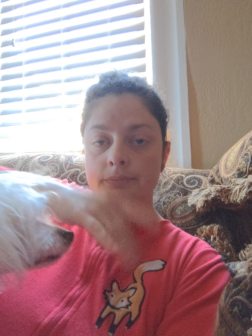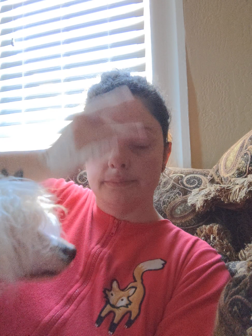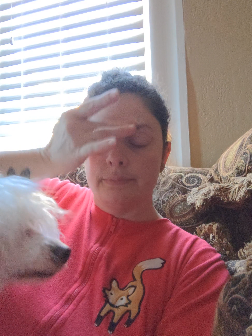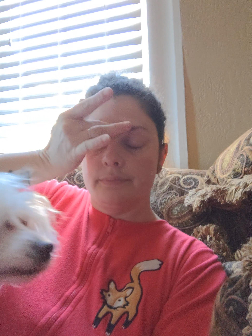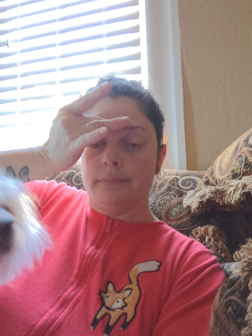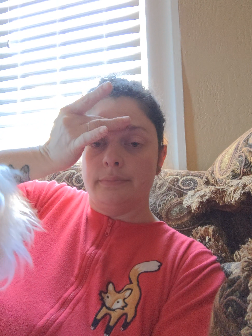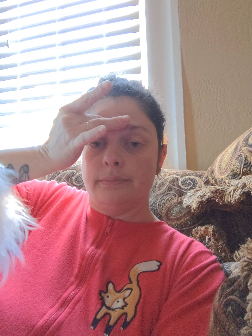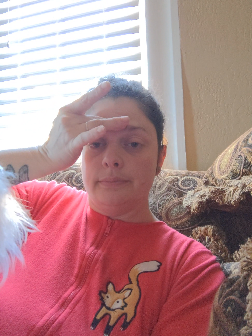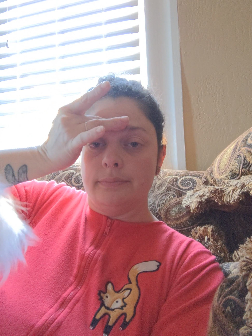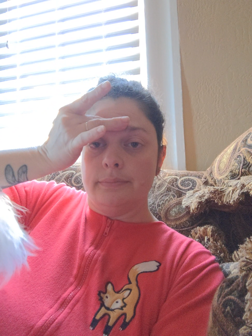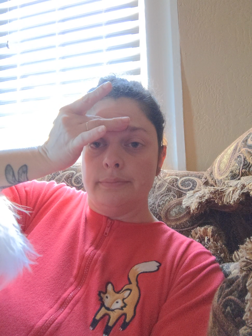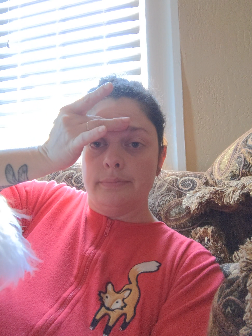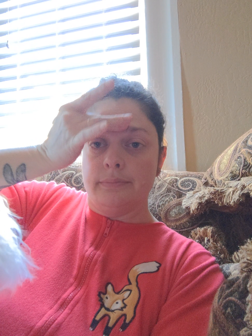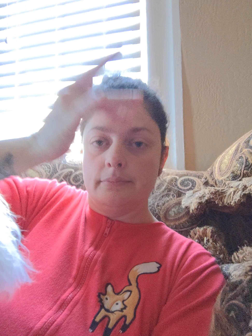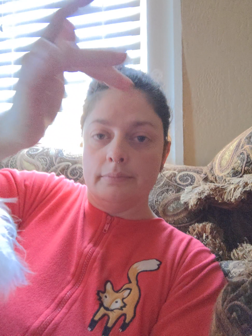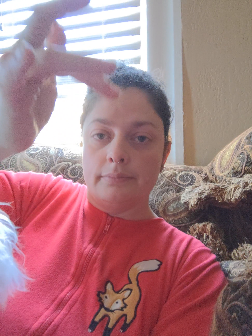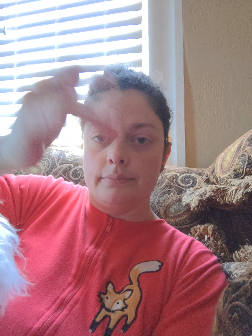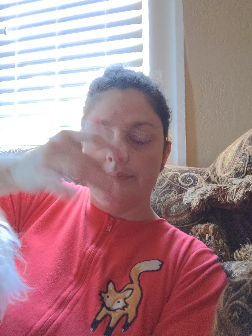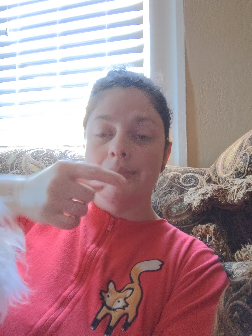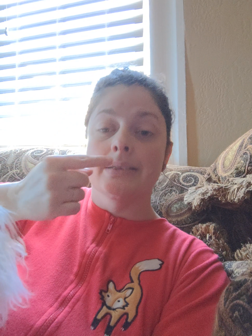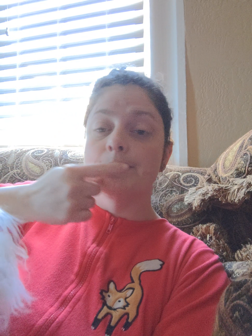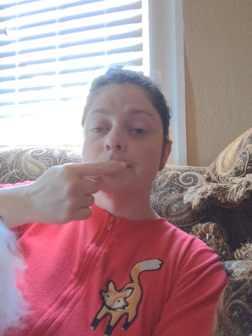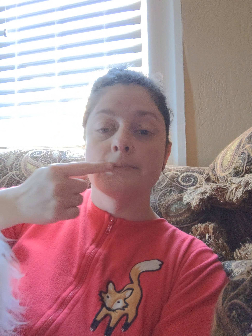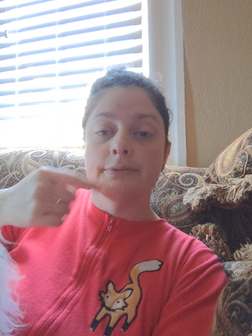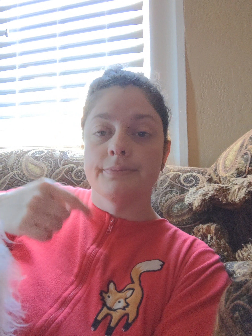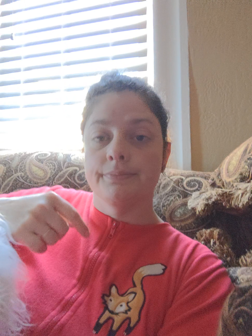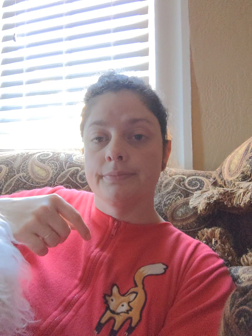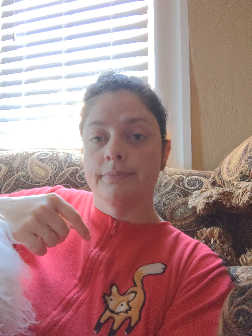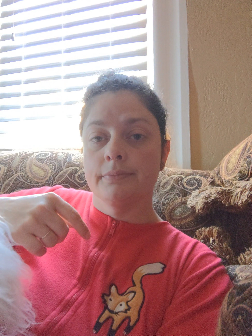lips